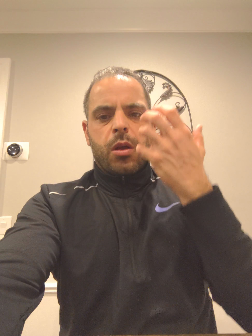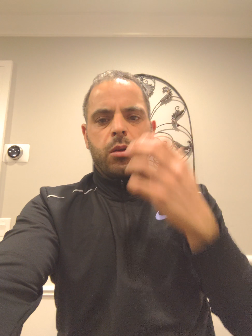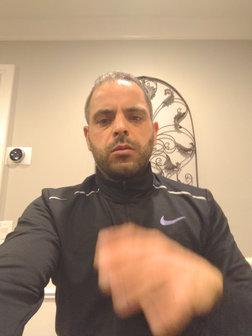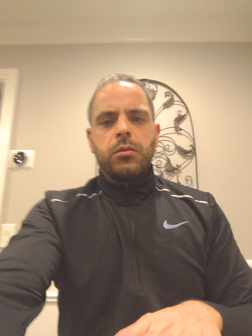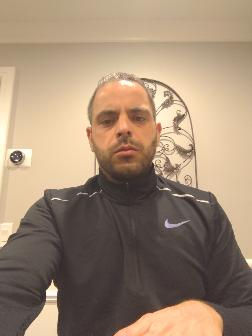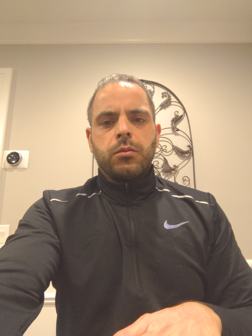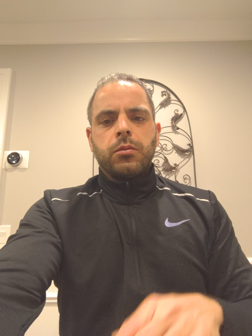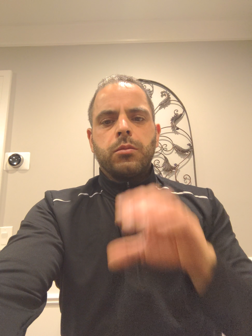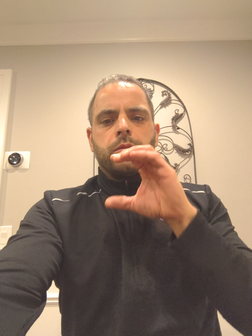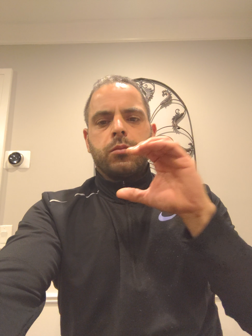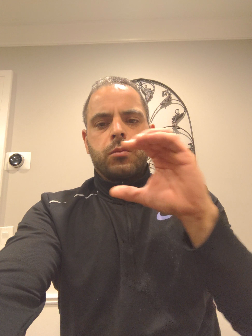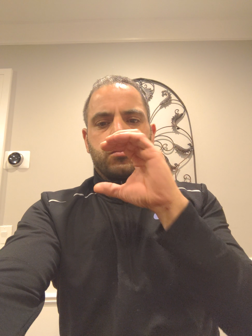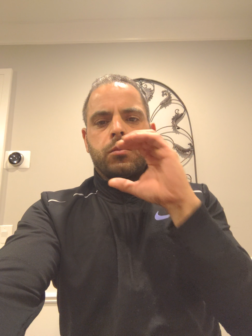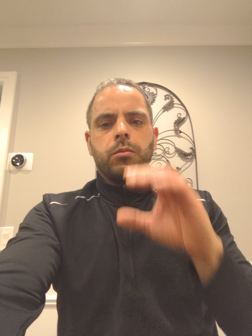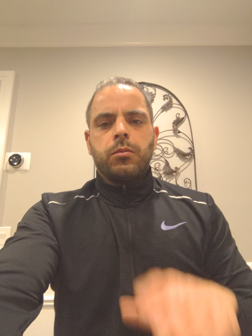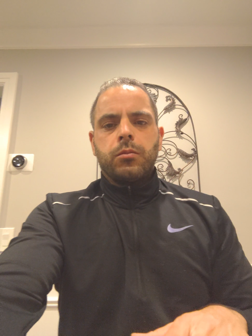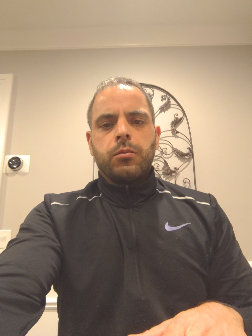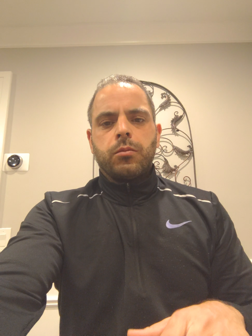chocolate